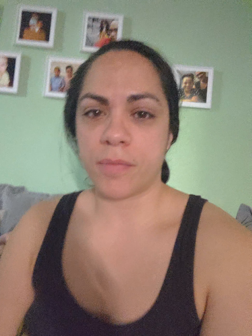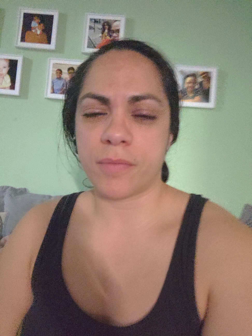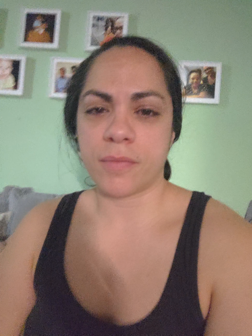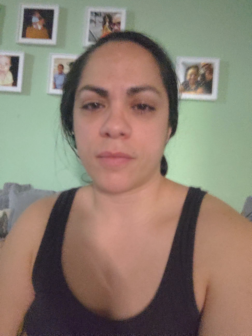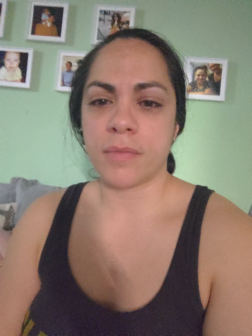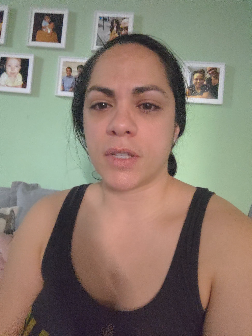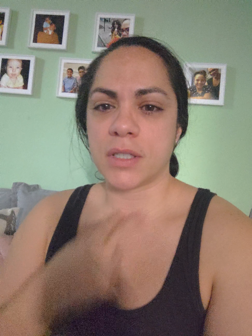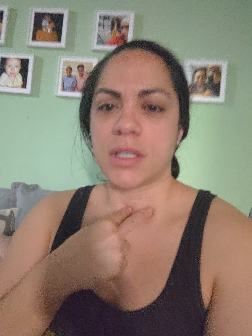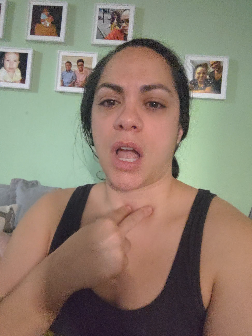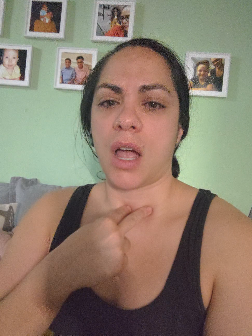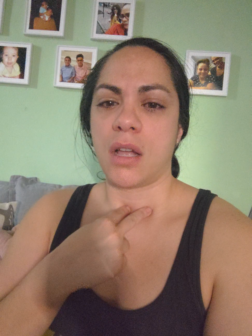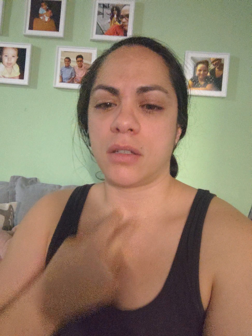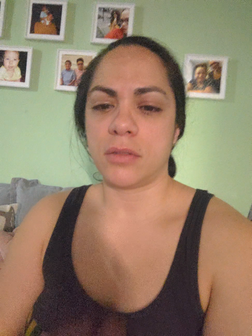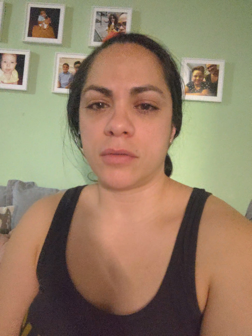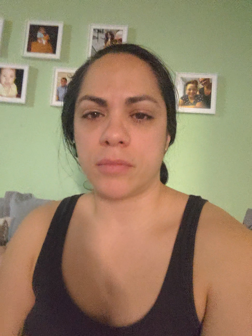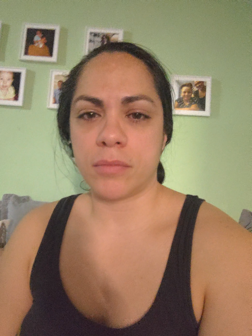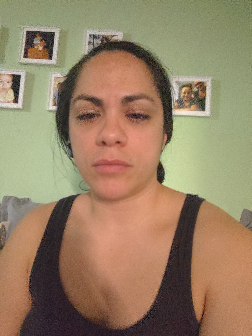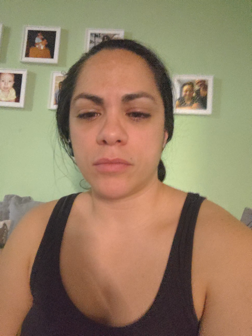stuck